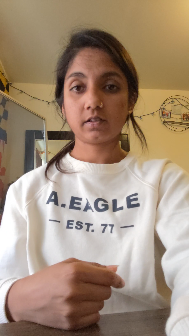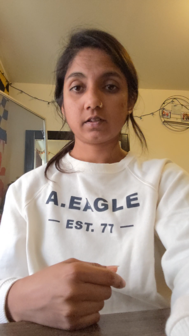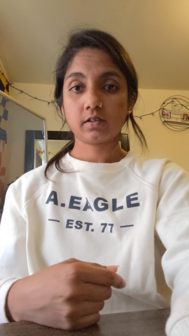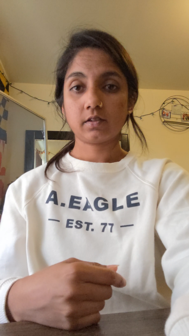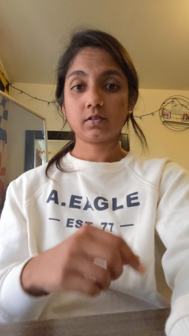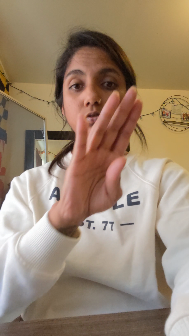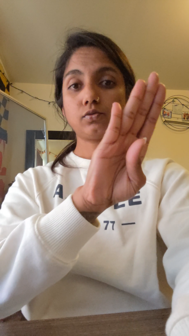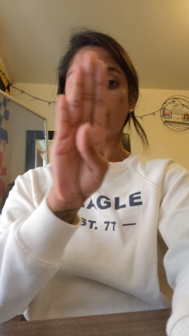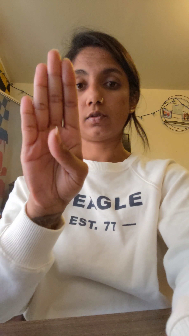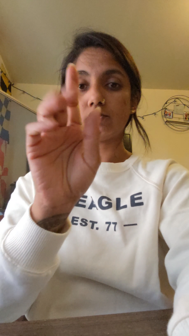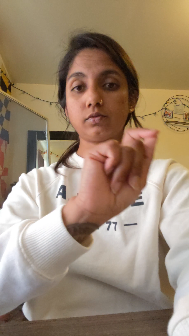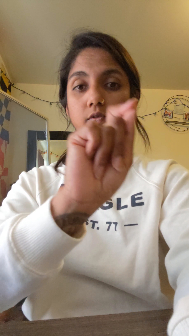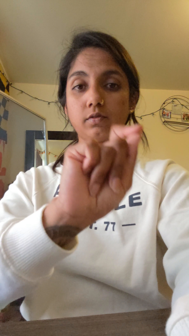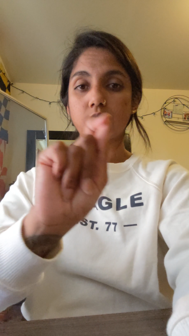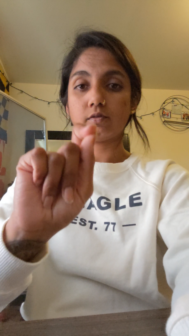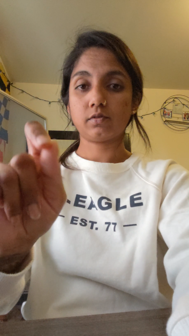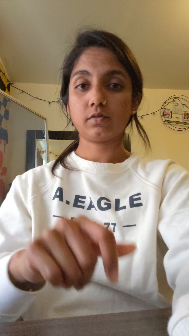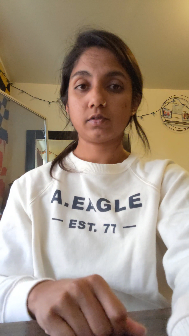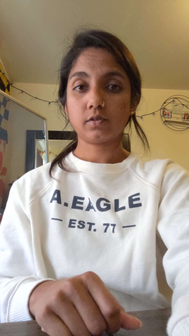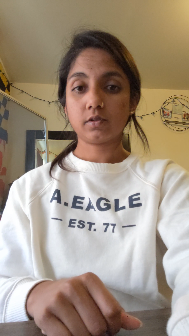chalk